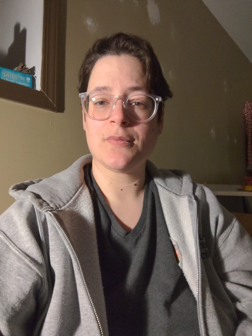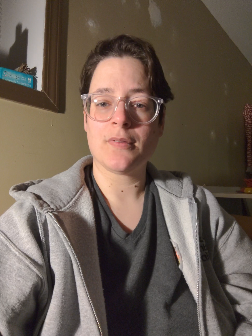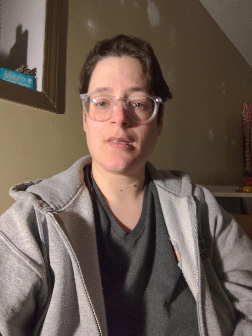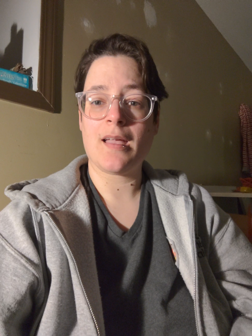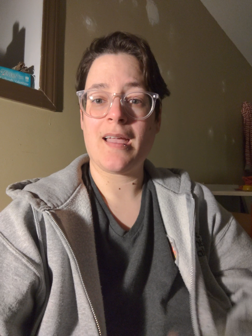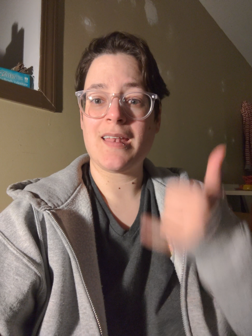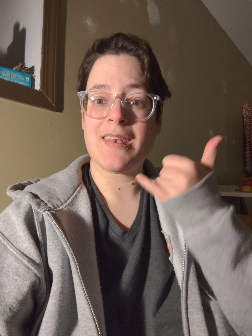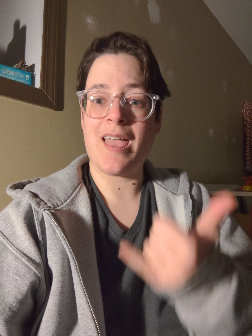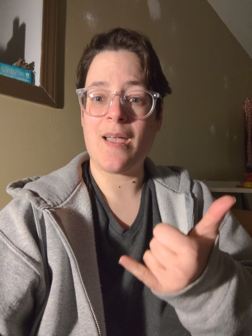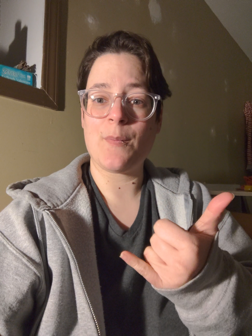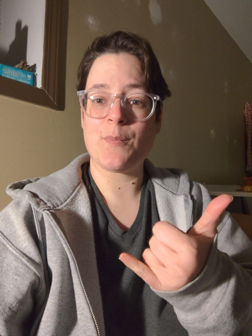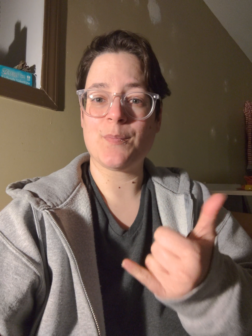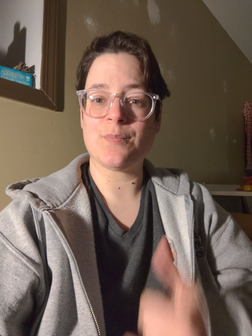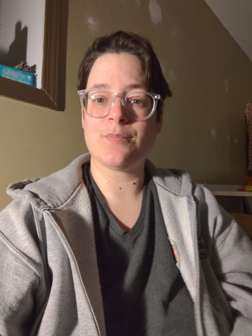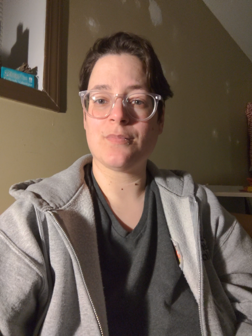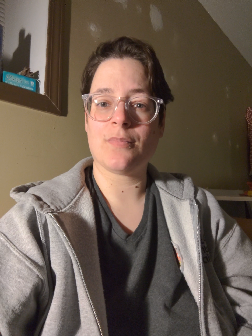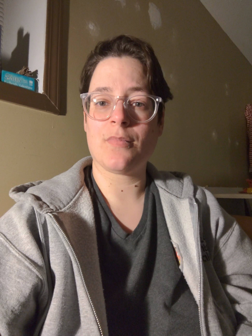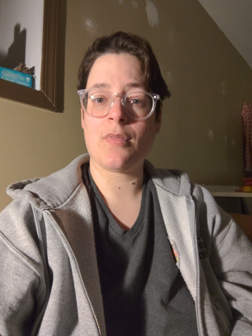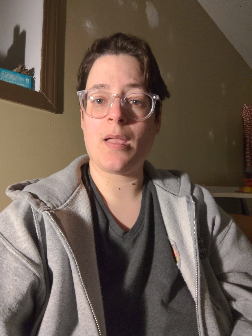now